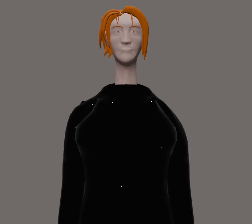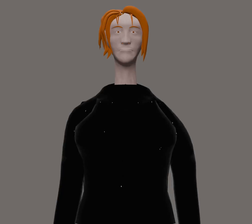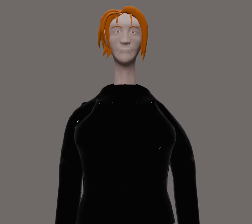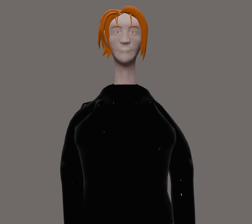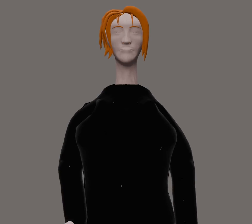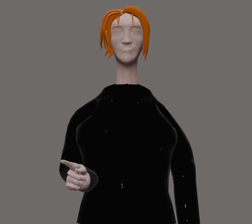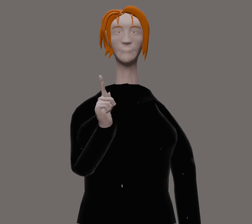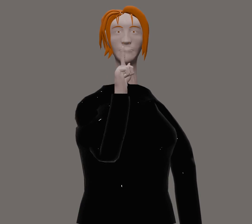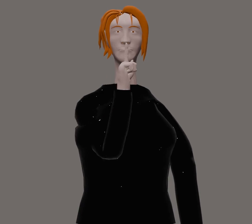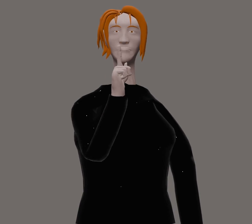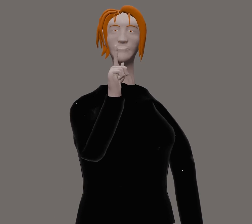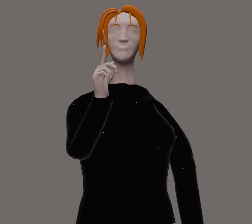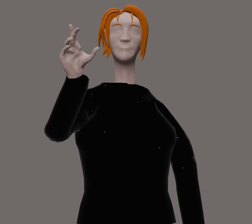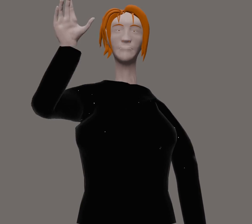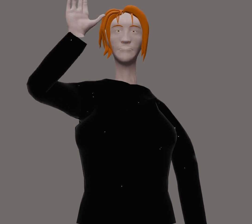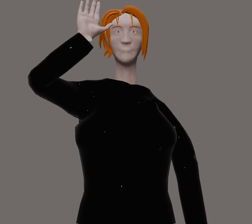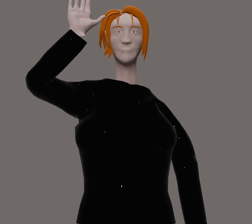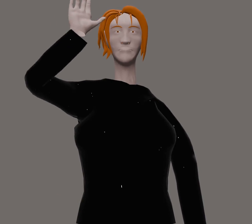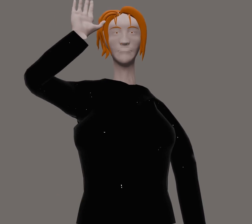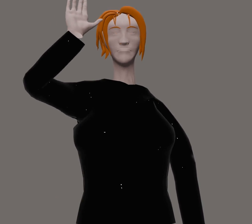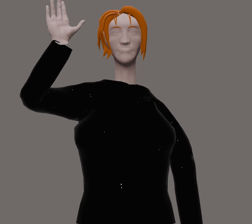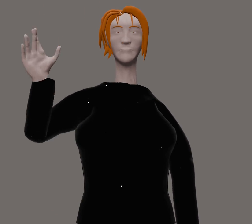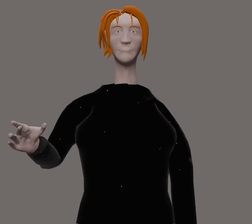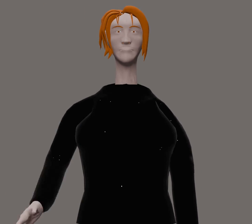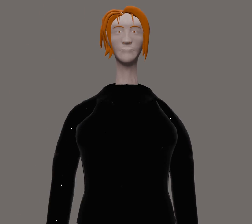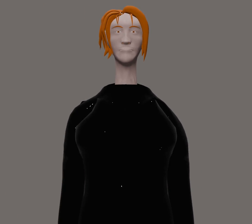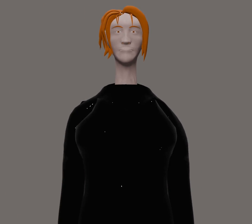Biographical Father